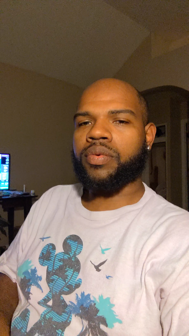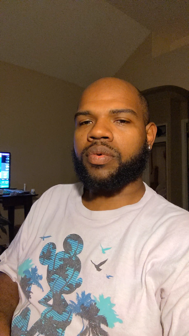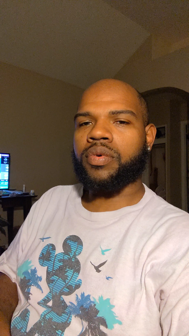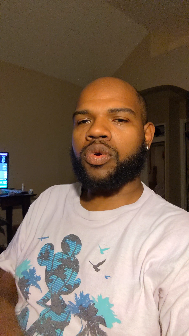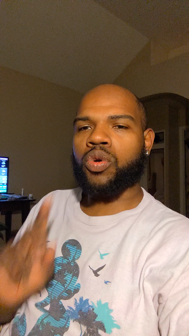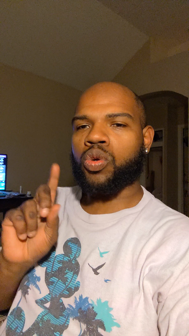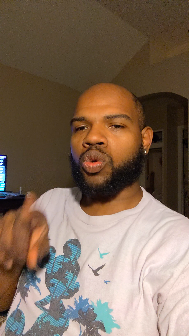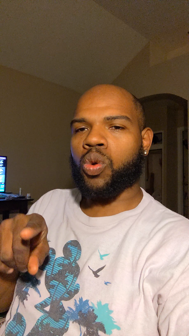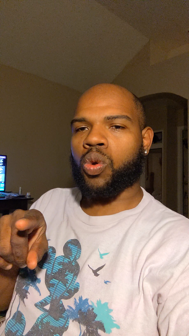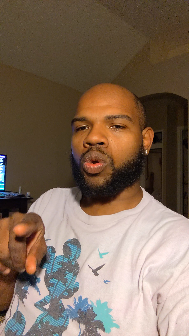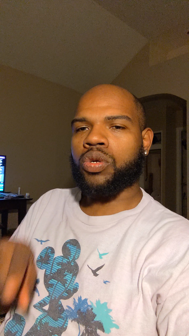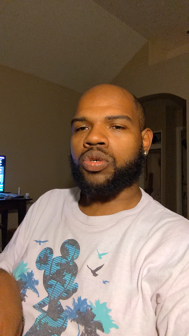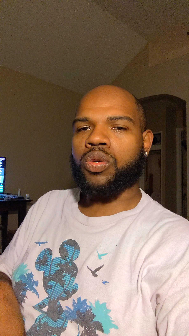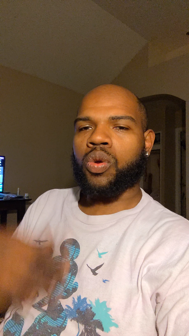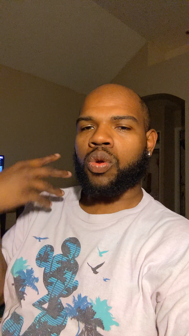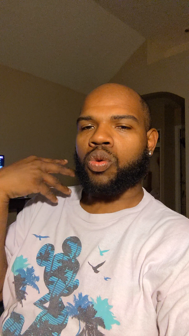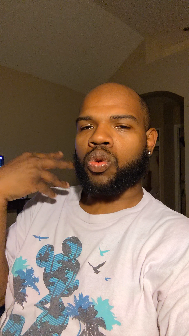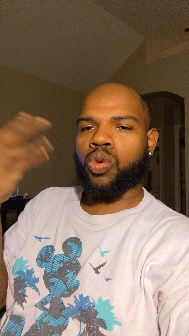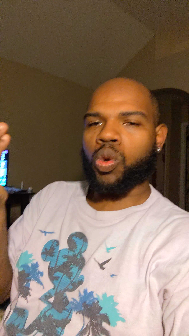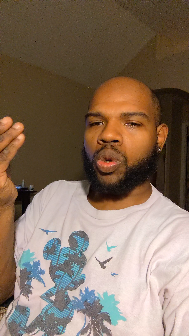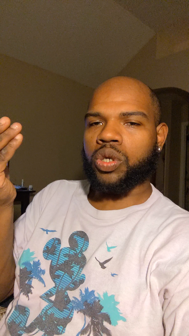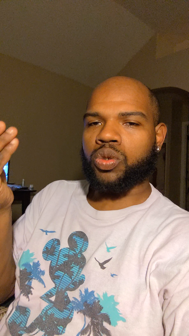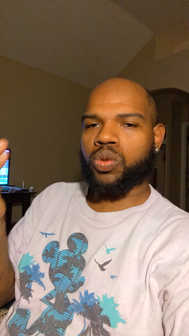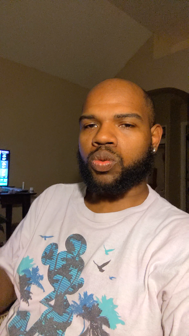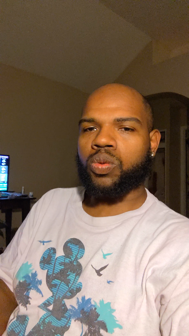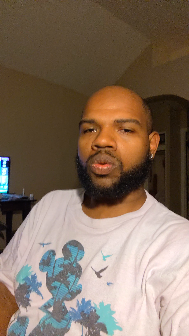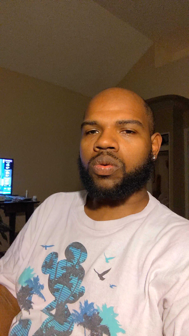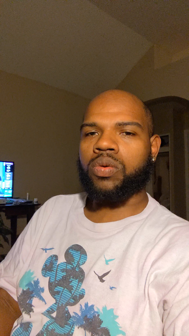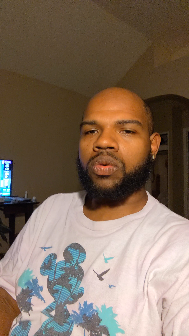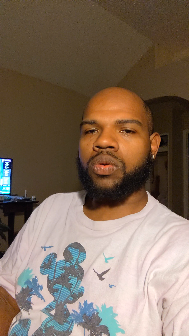going to